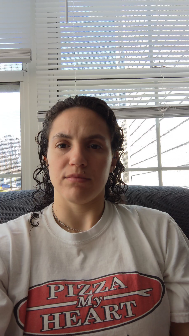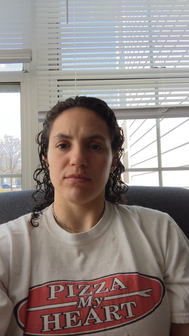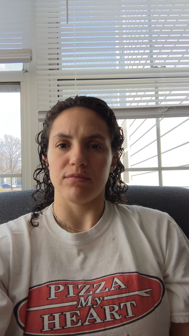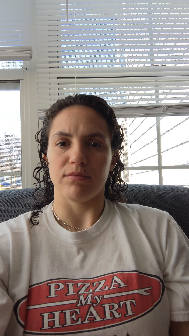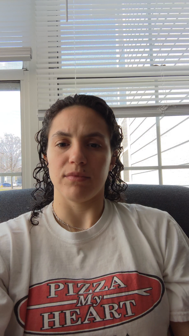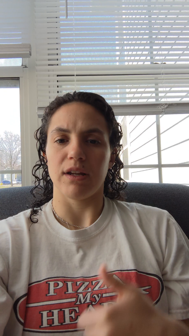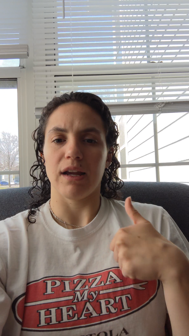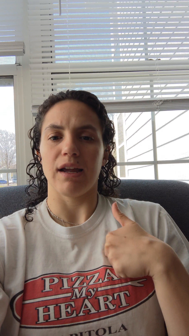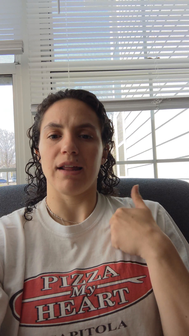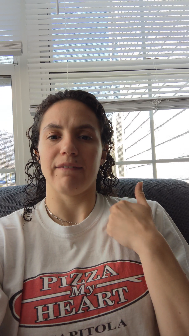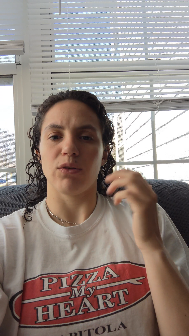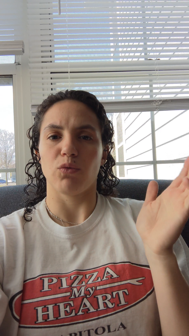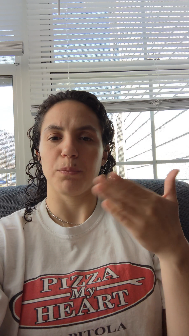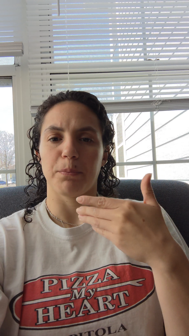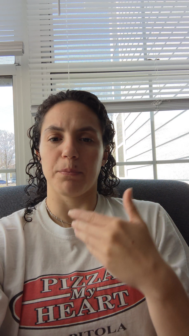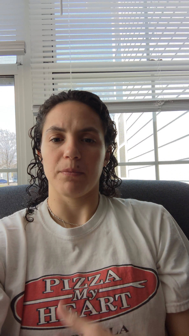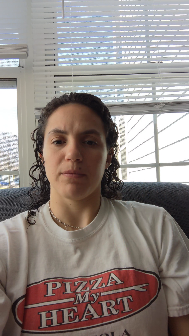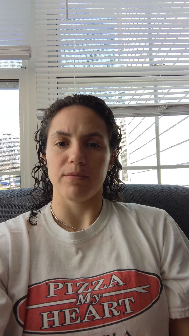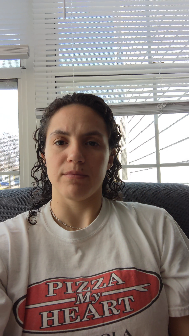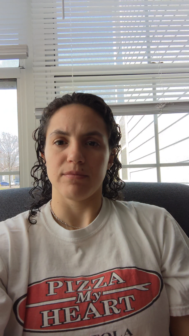living room